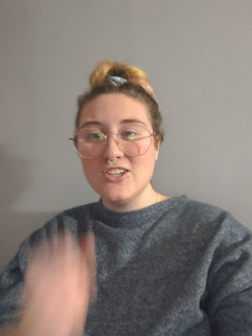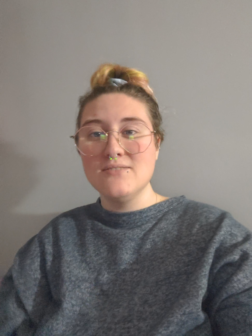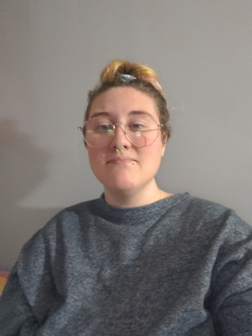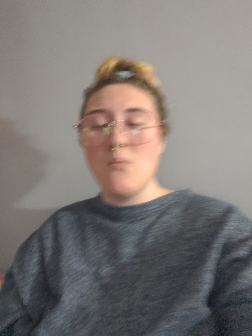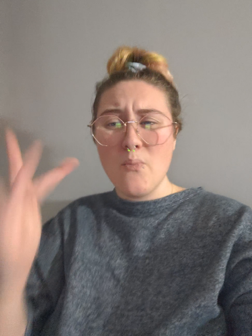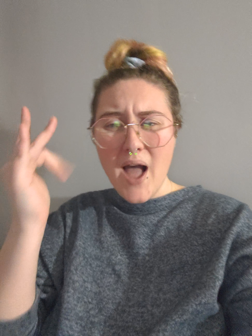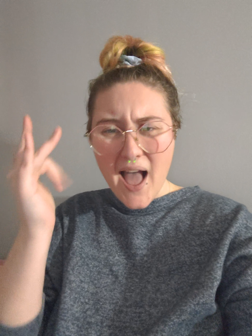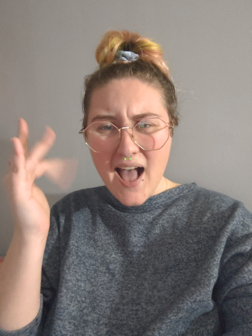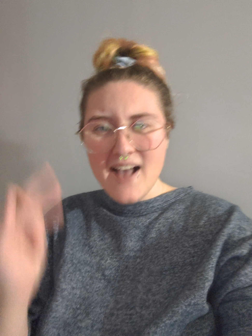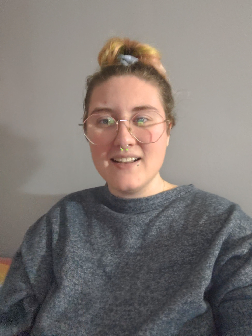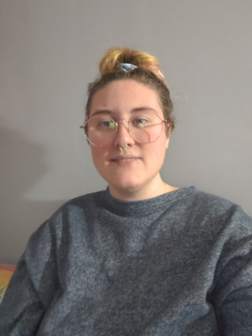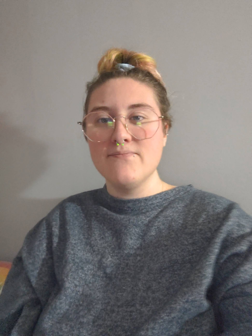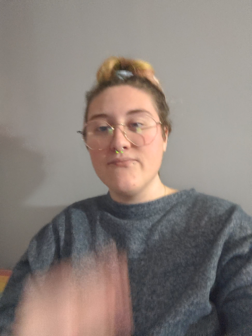why